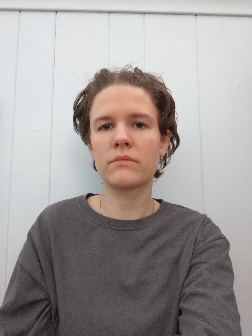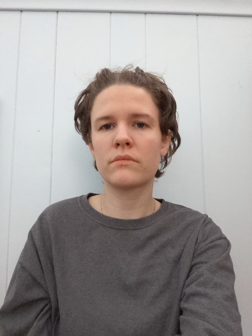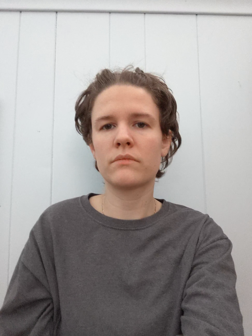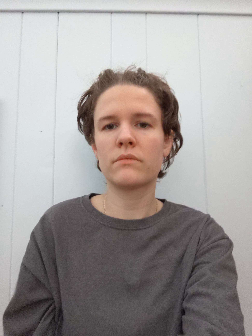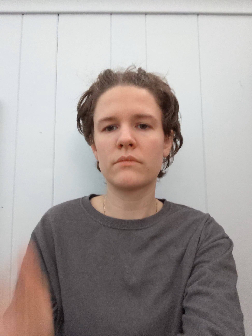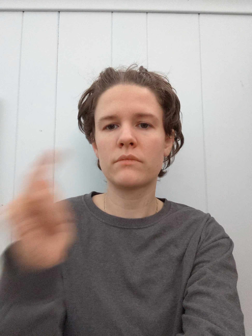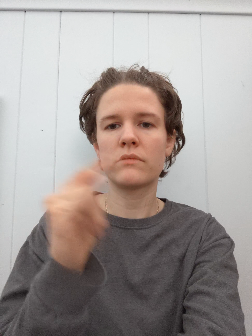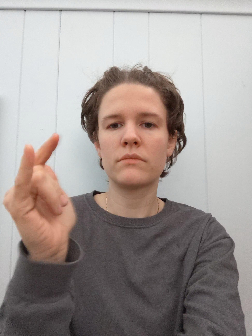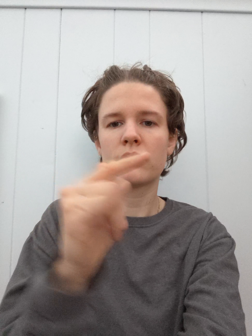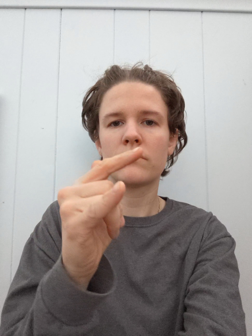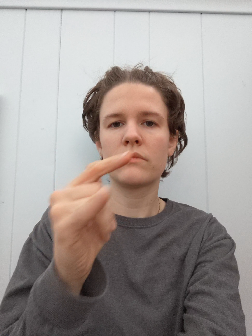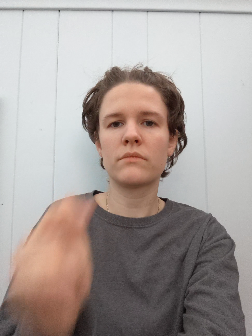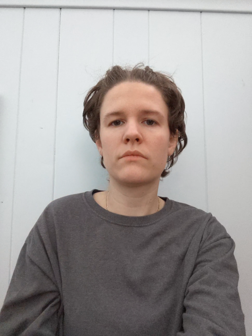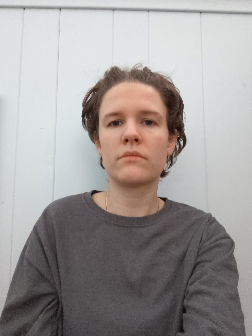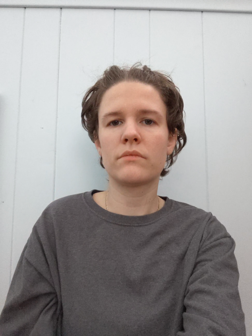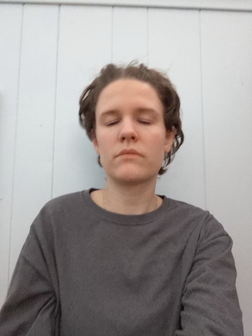airplane